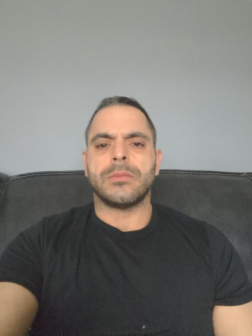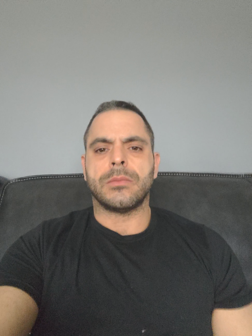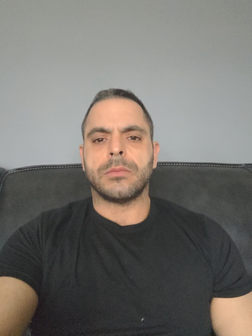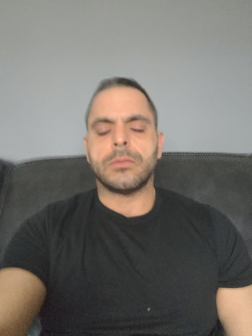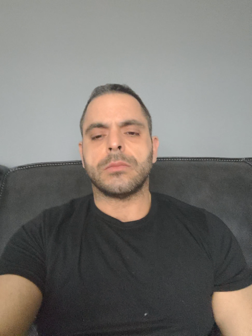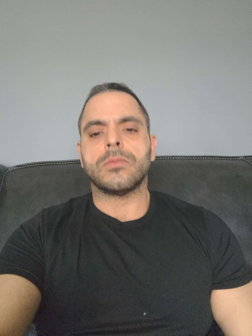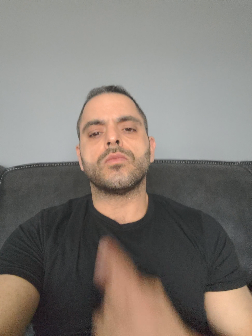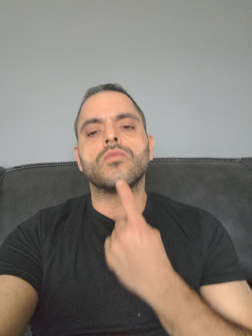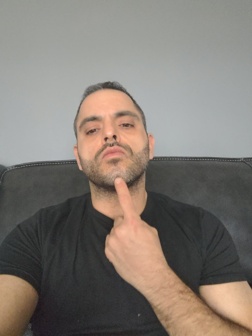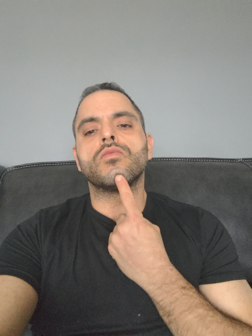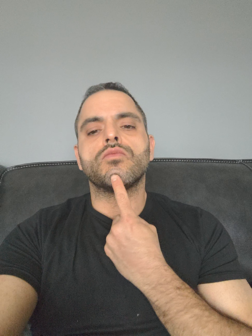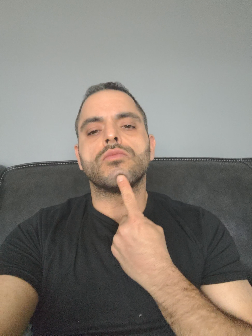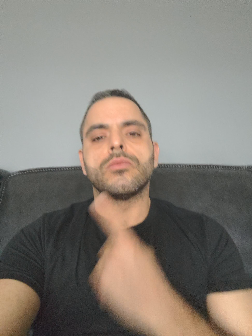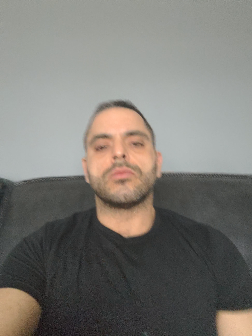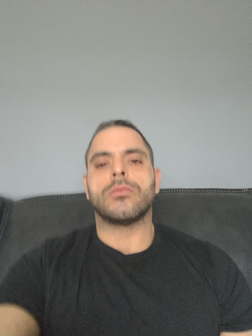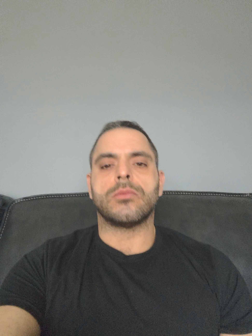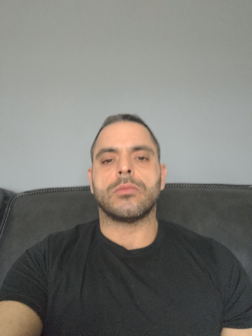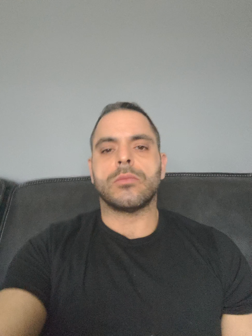chin